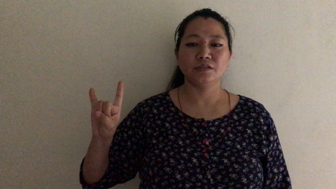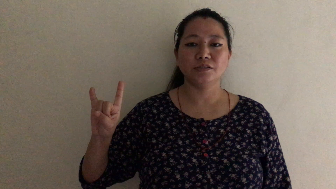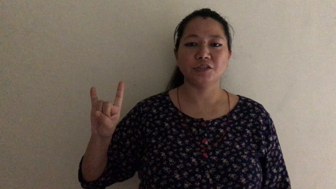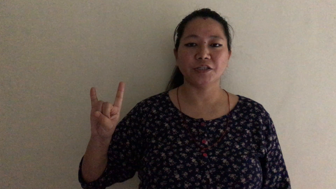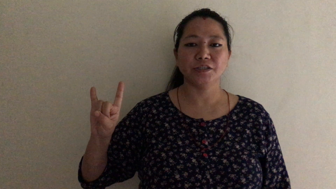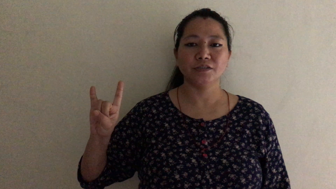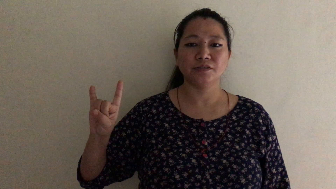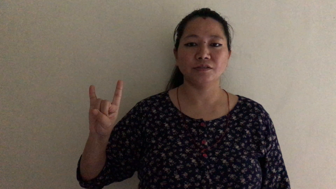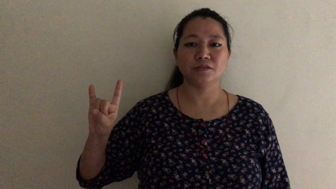झ